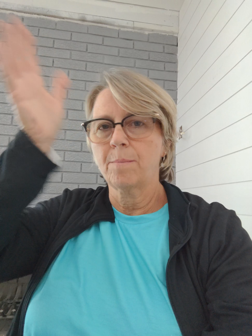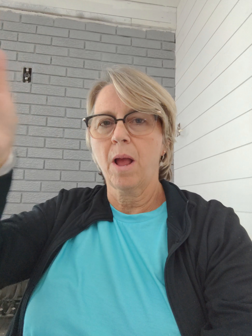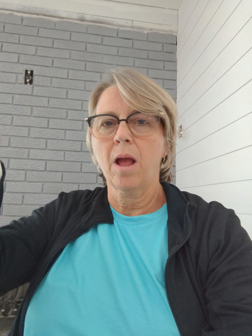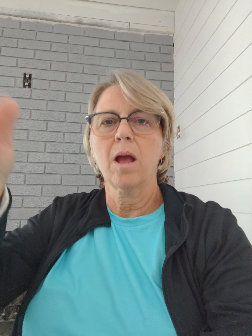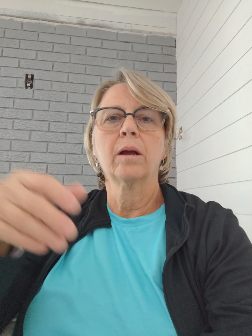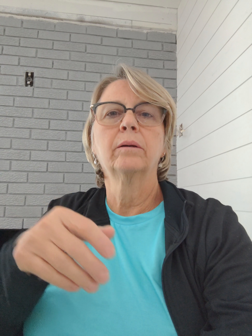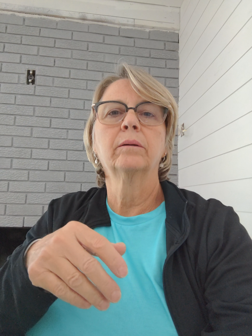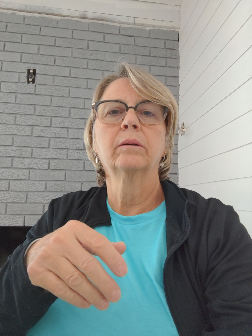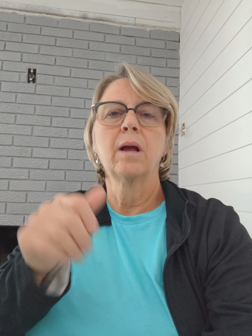grandpa